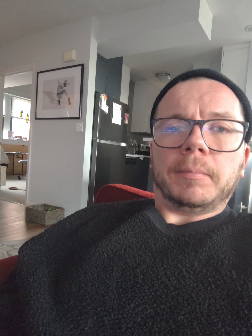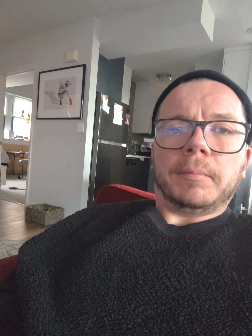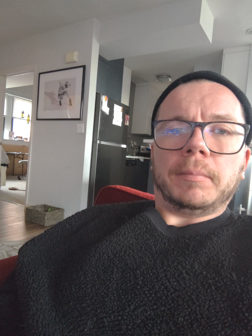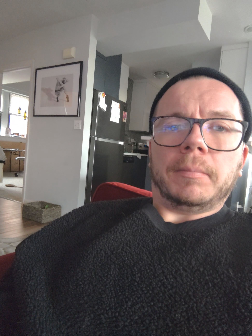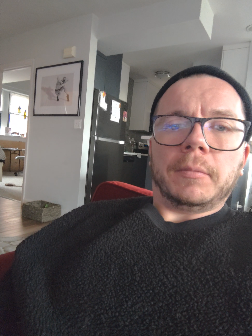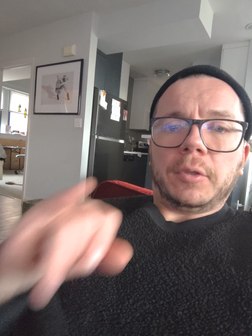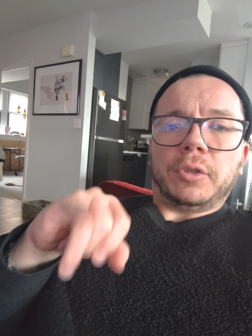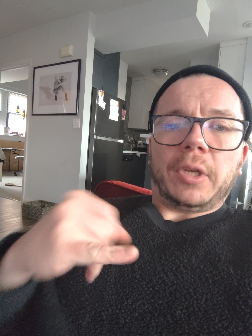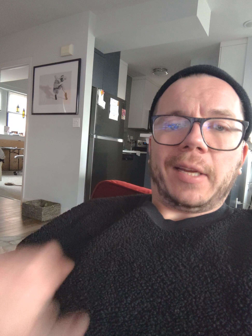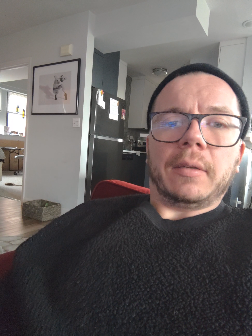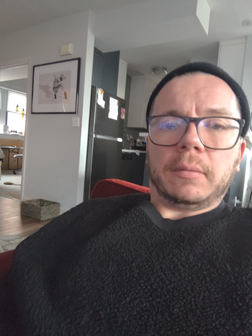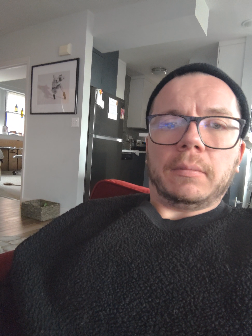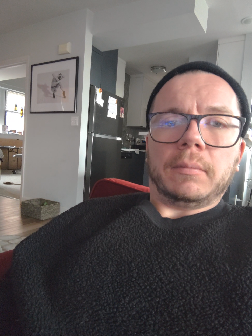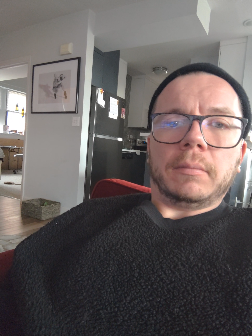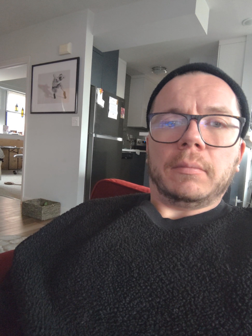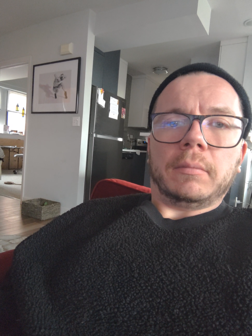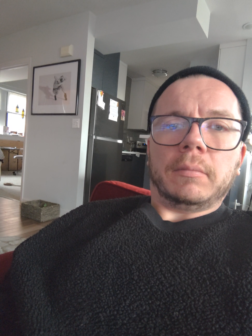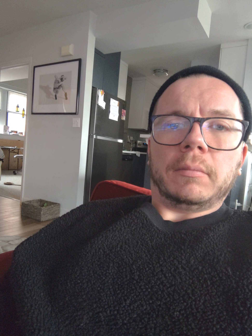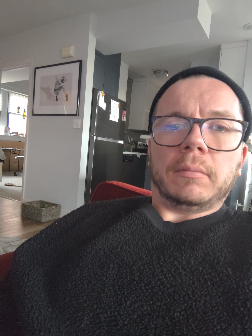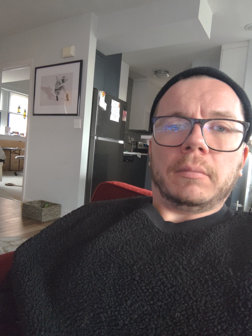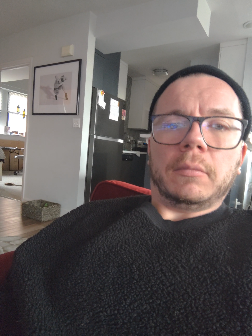jeans